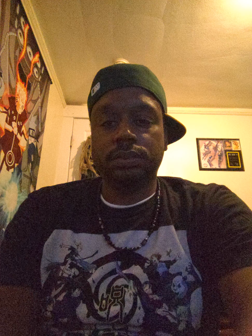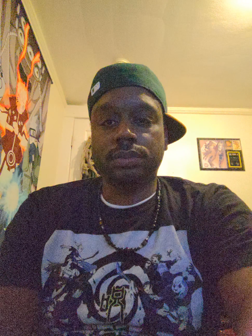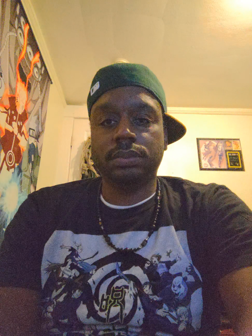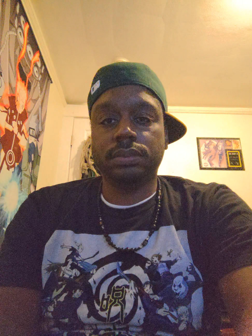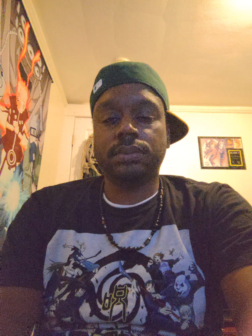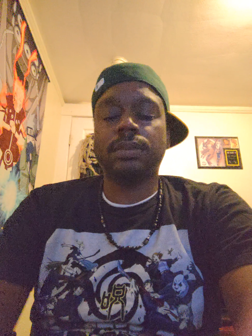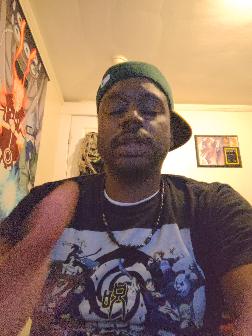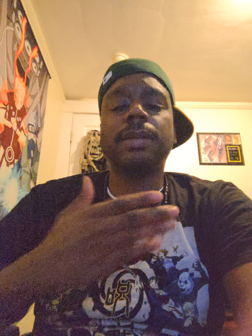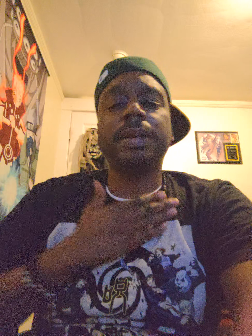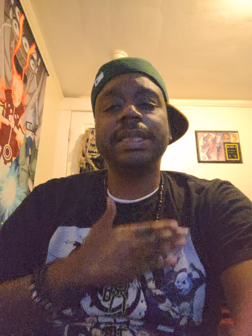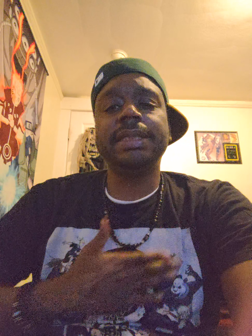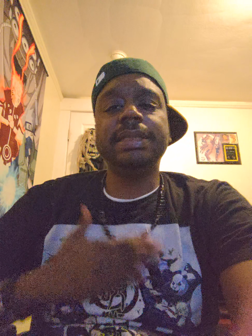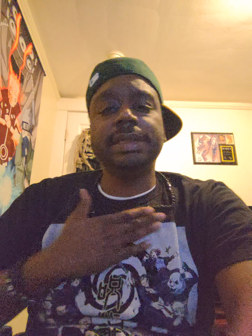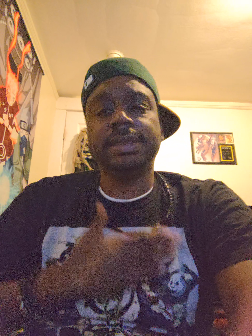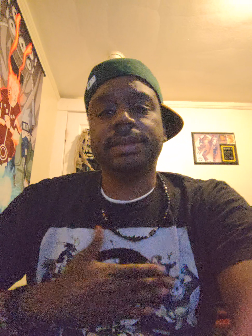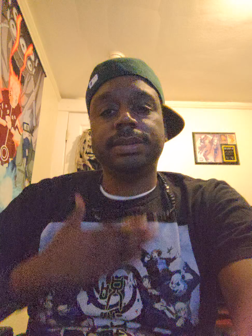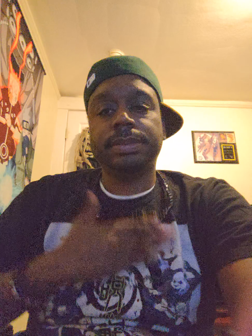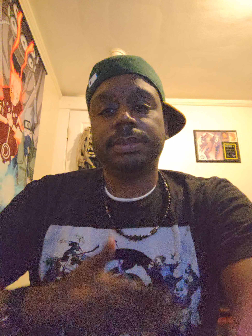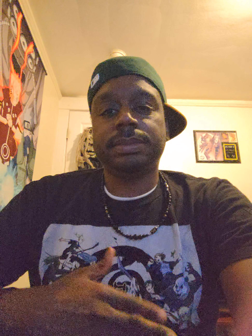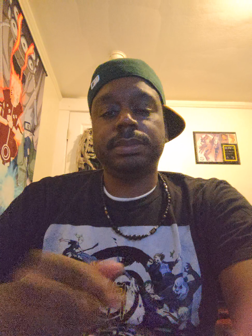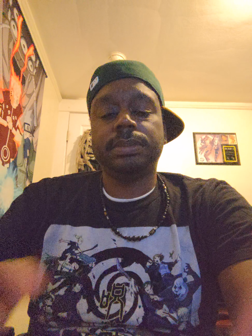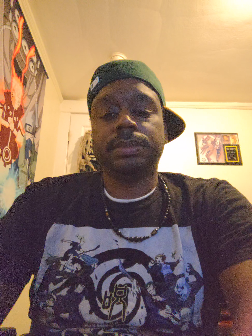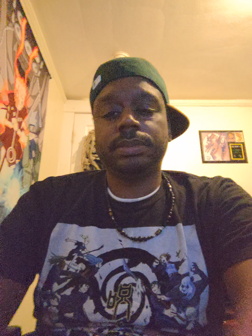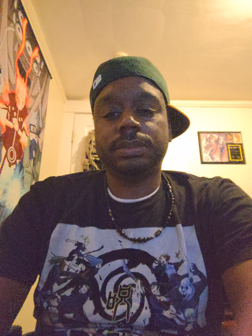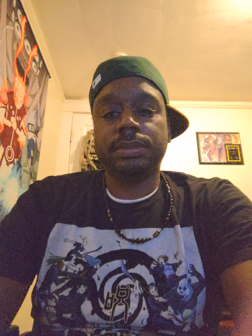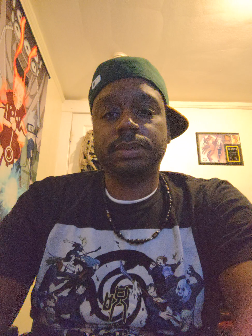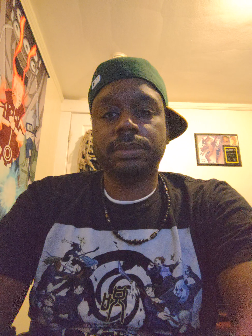please